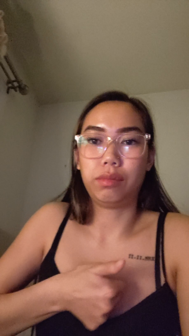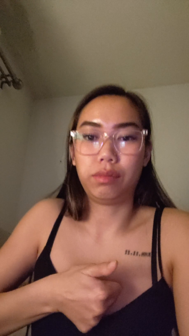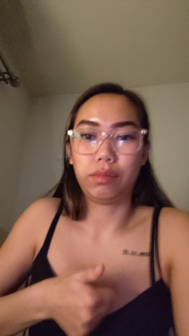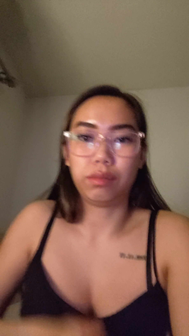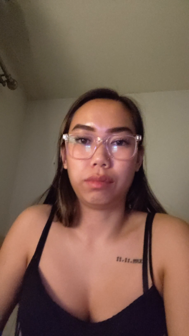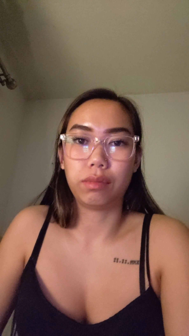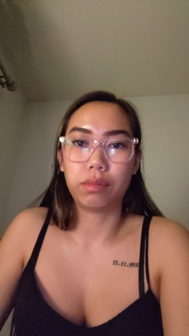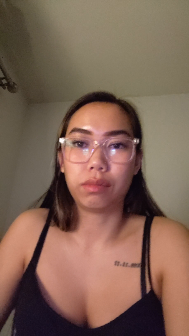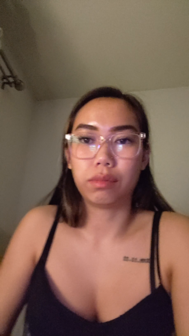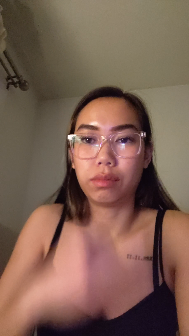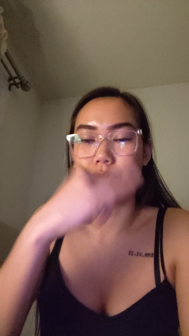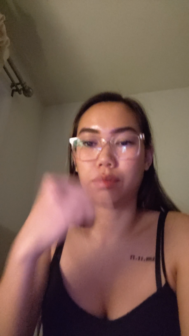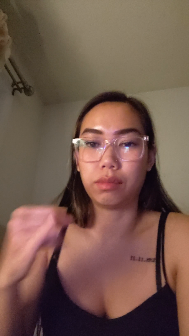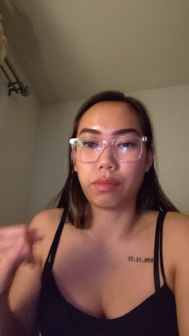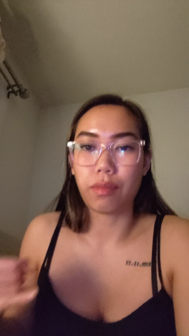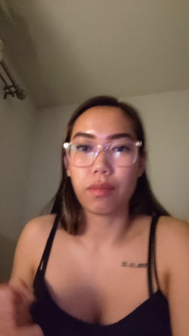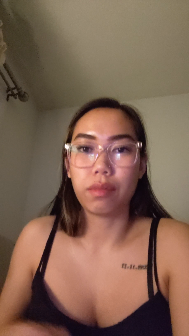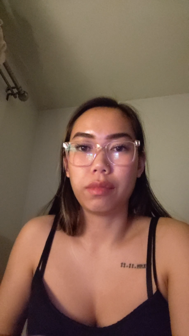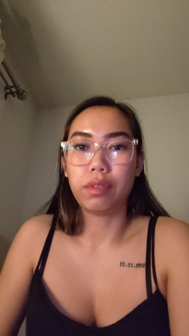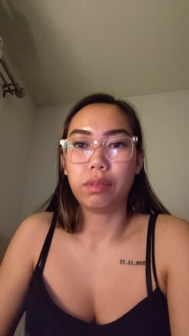draw